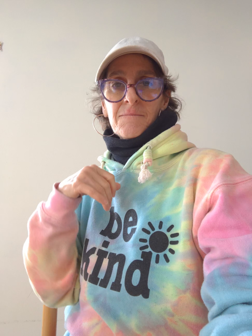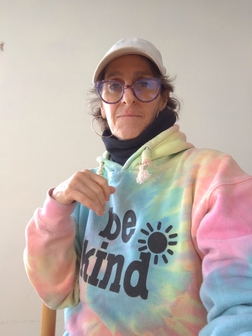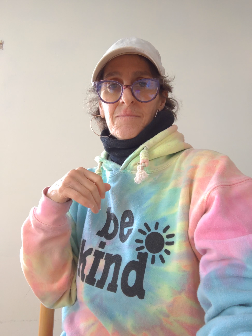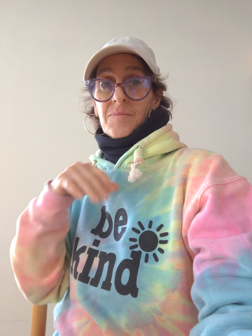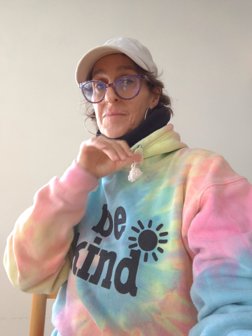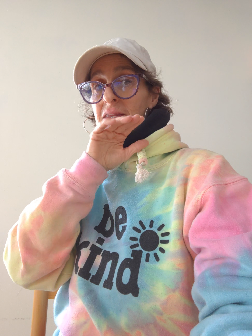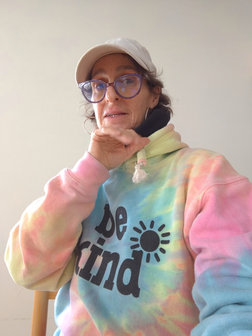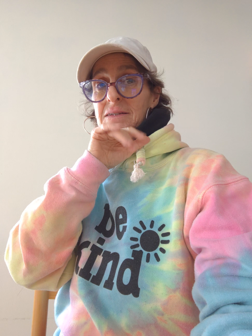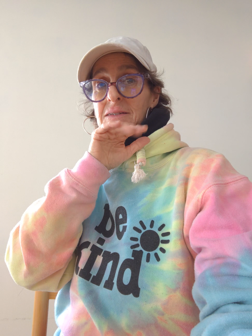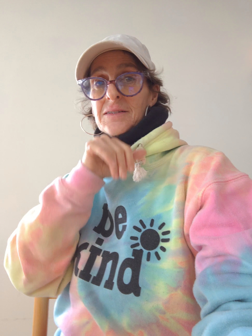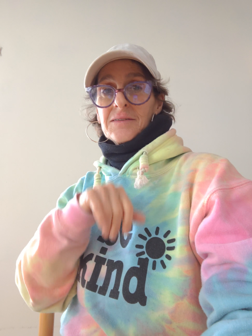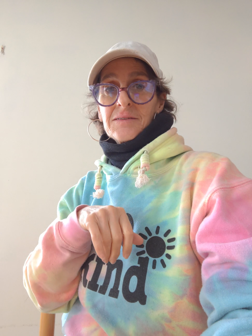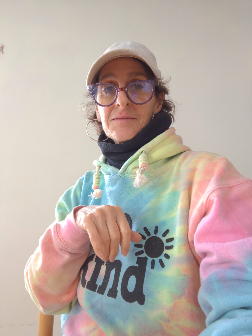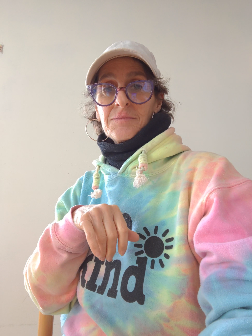pig